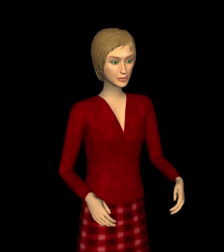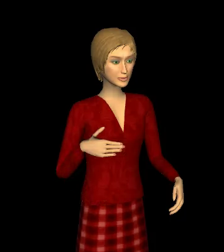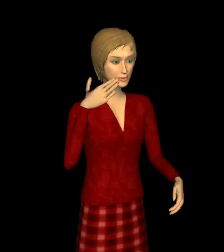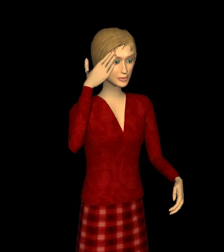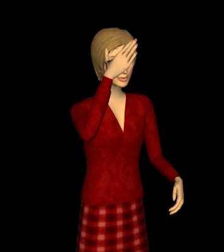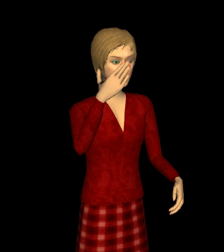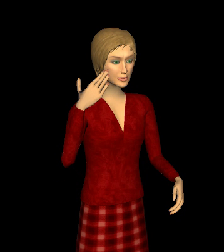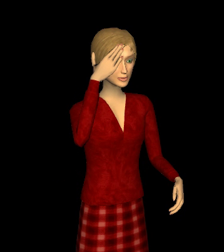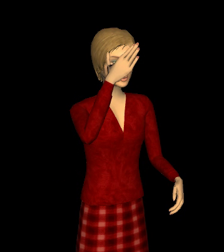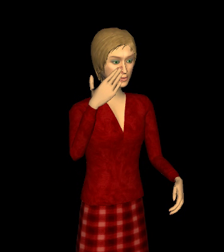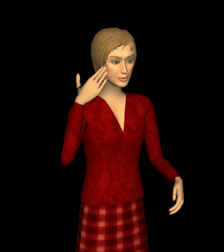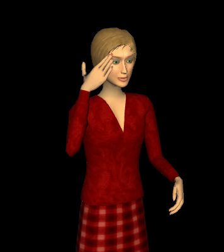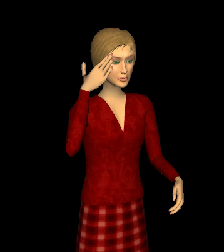حيوان